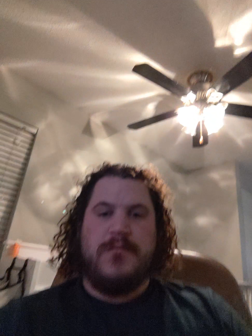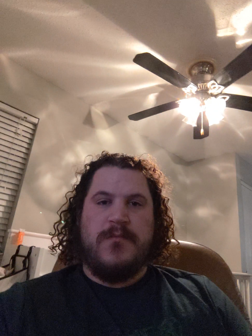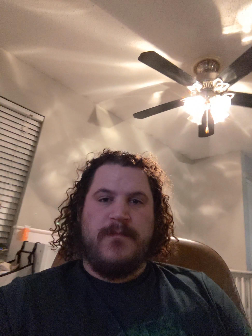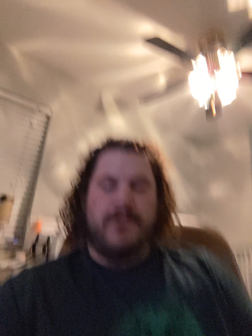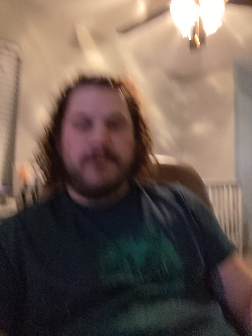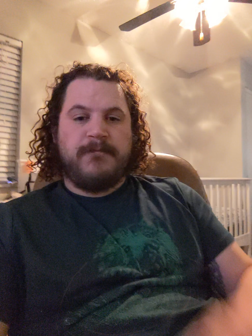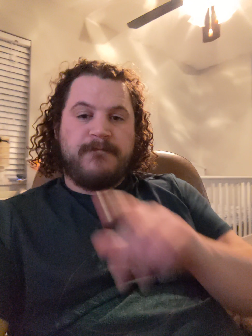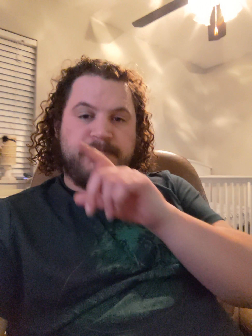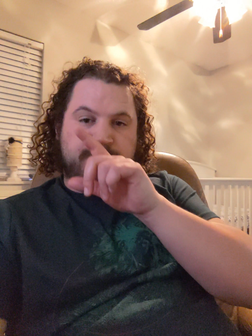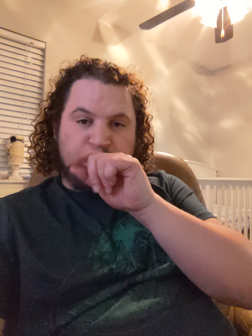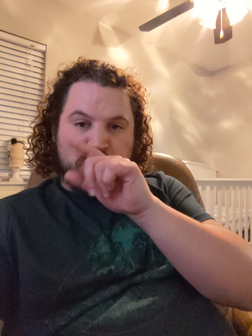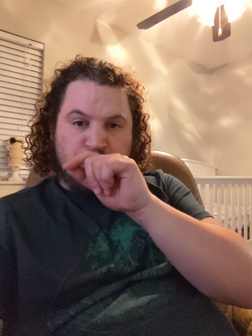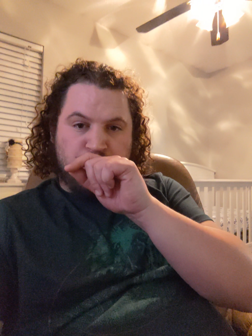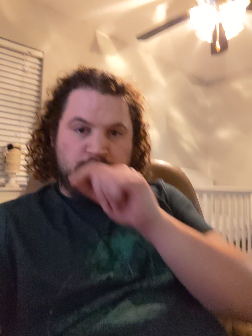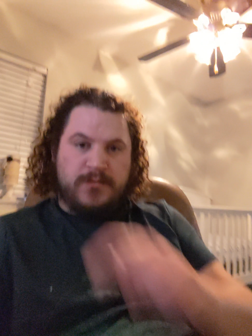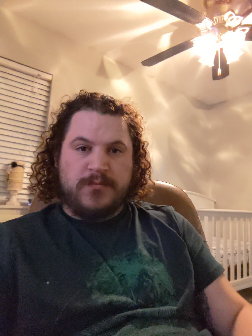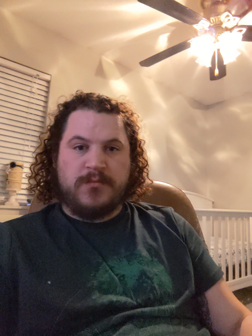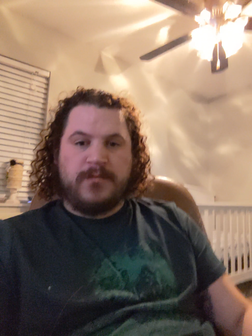bird